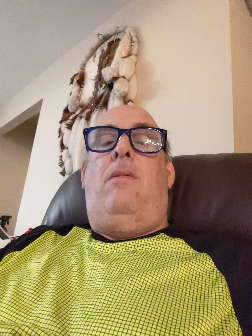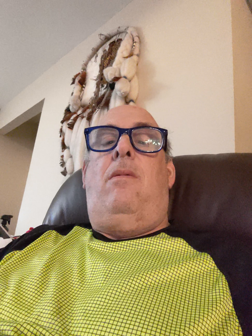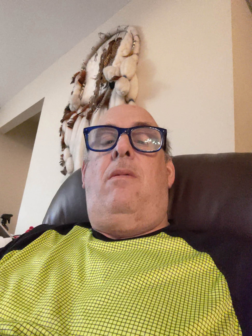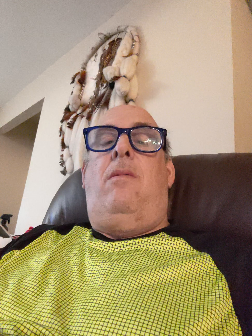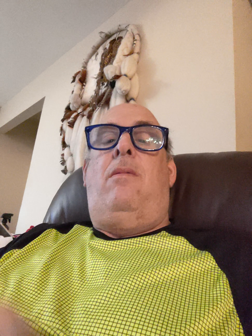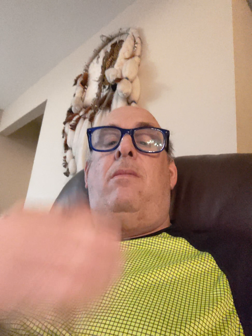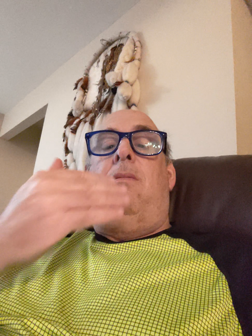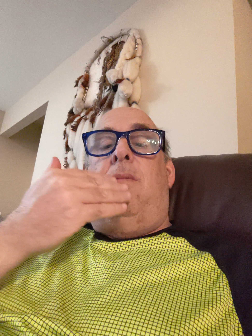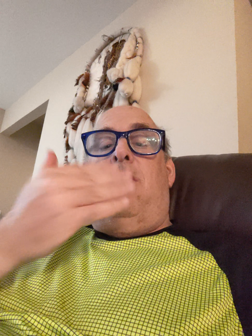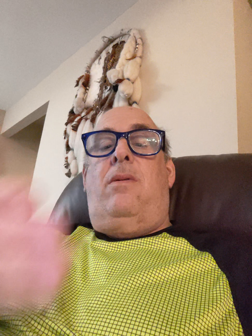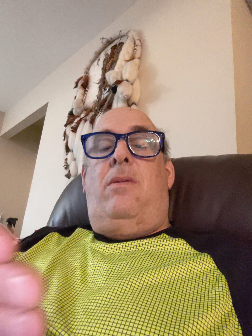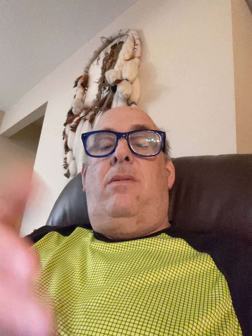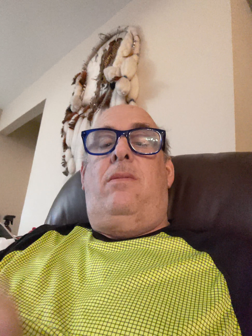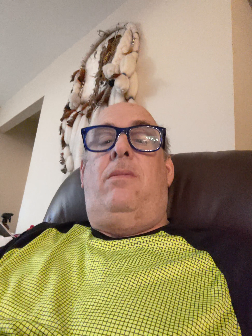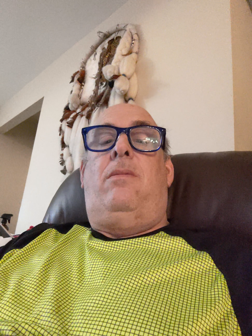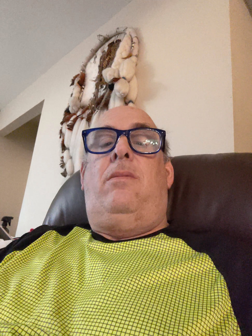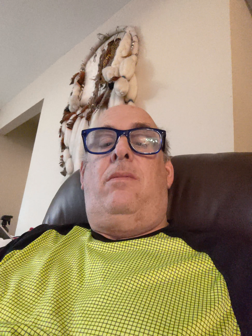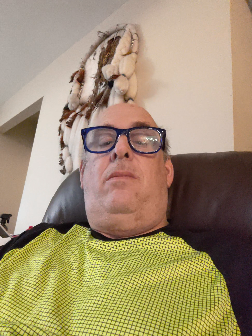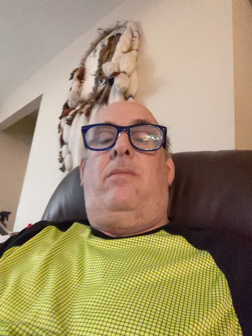thank you